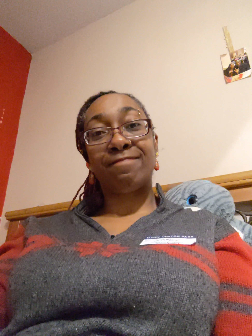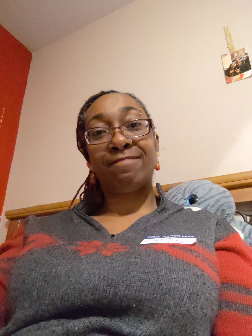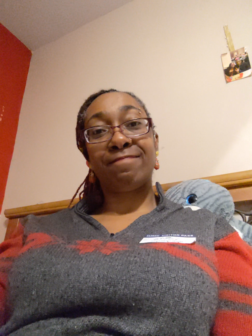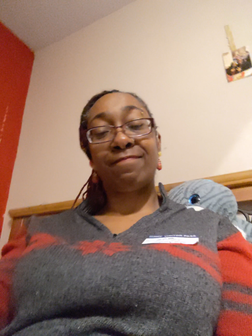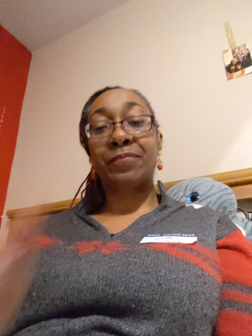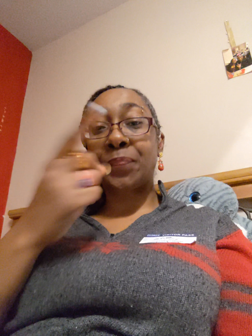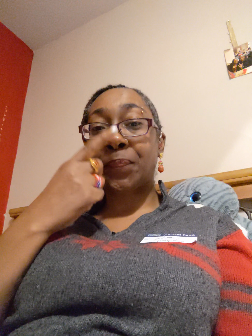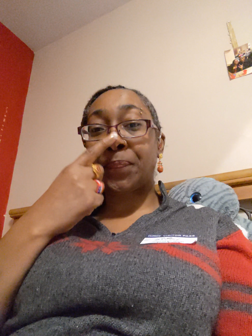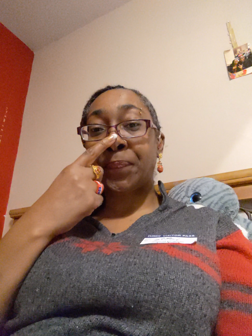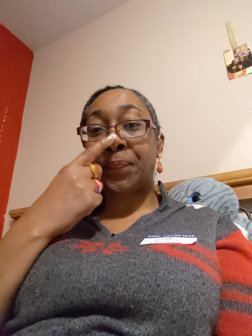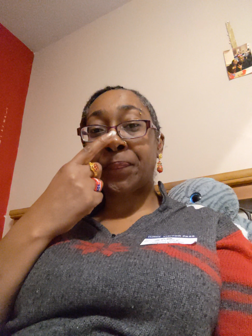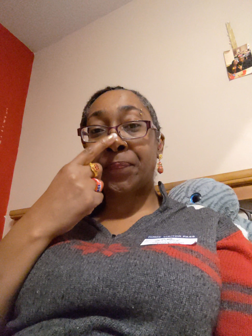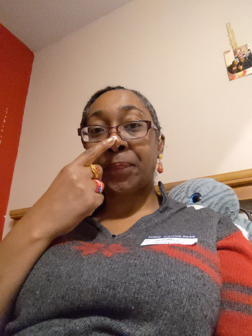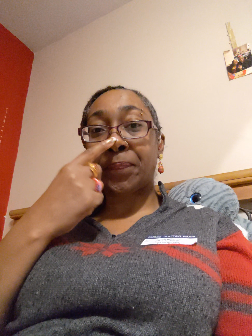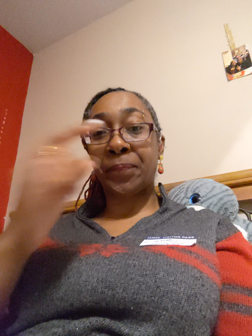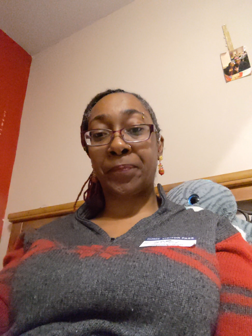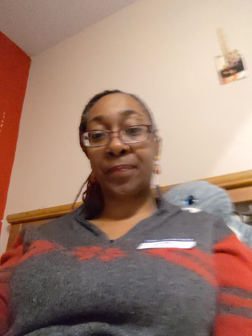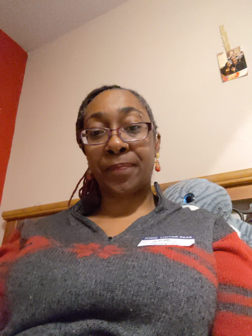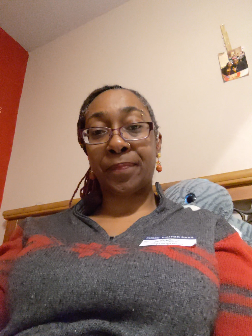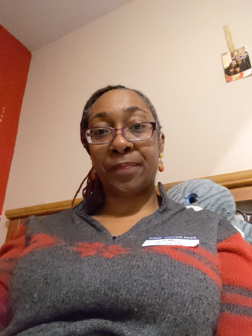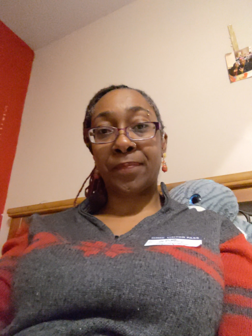nose